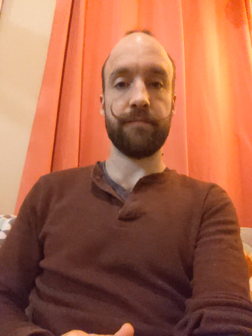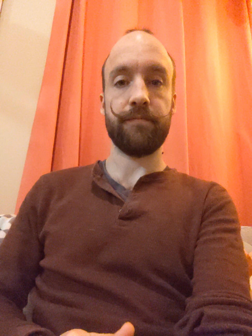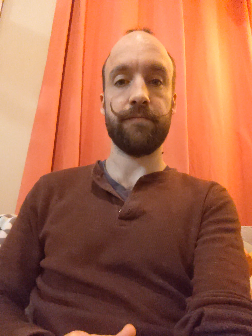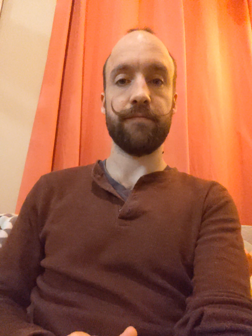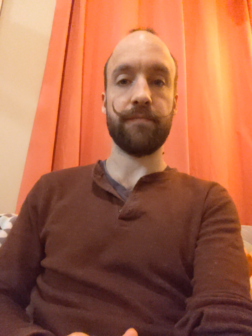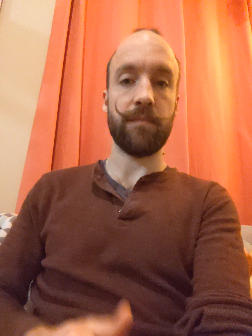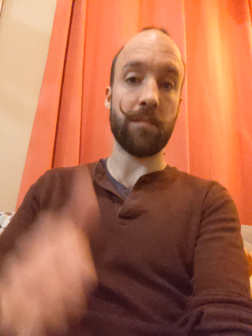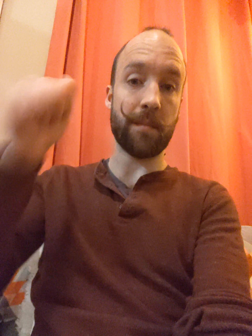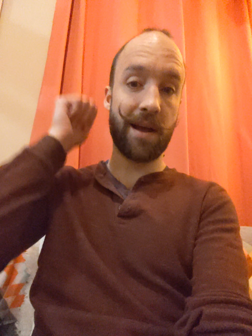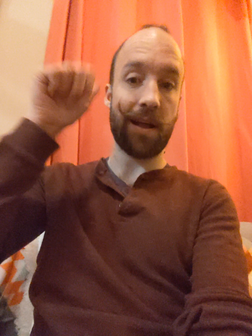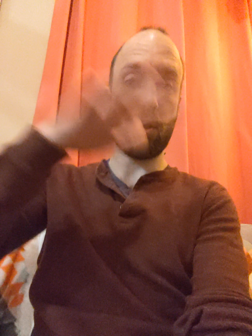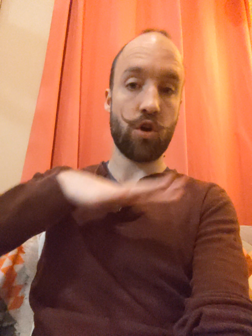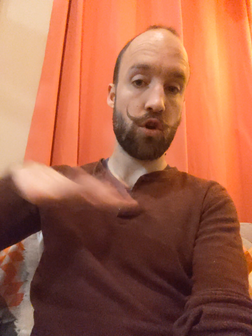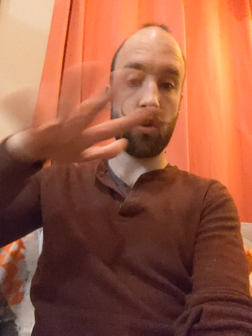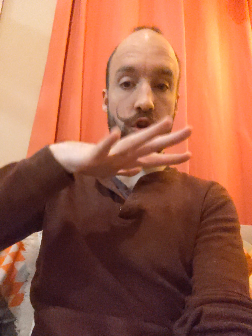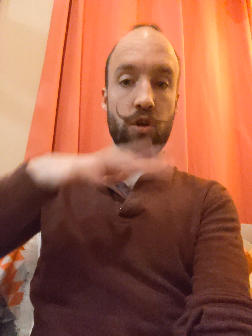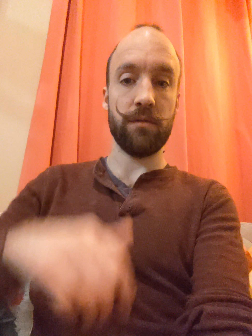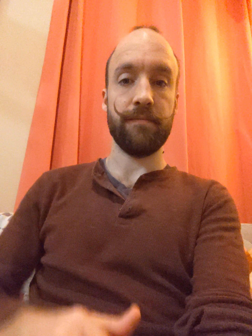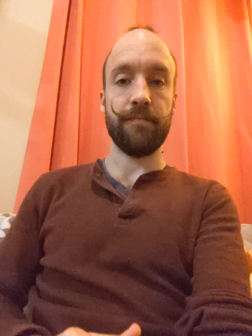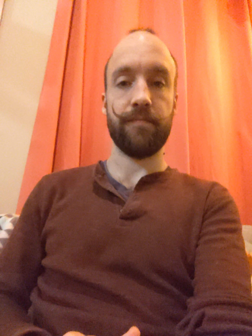backyard